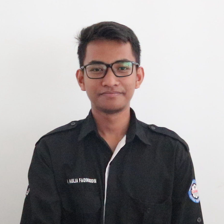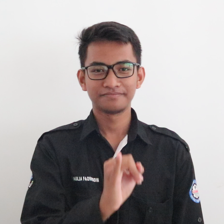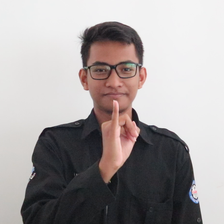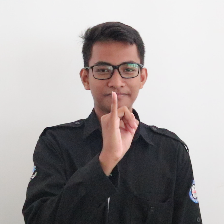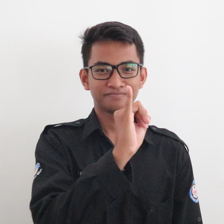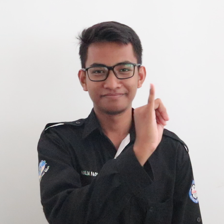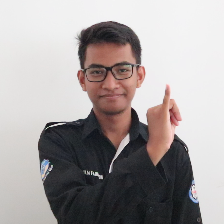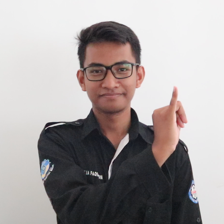I